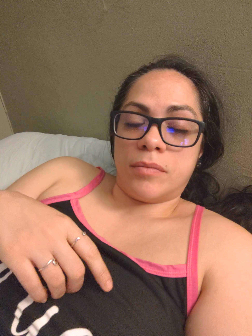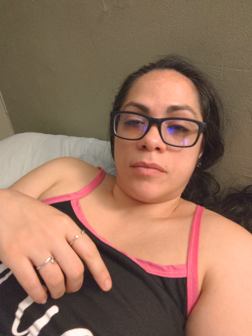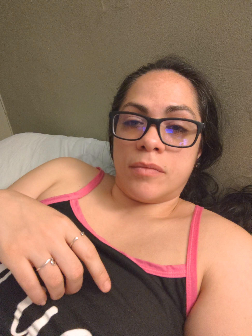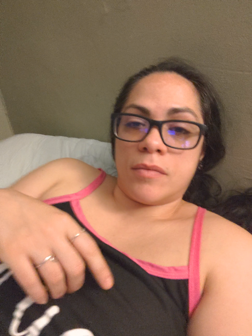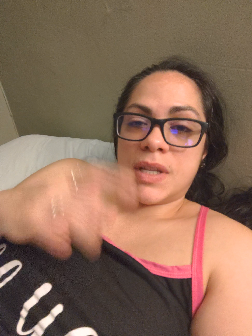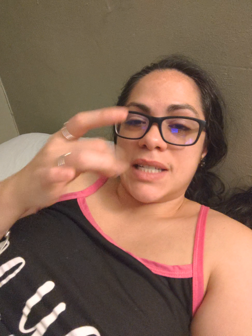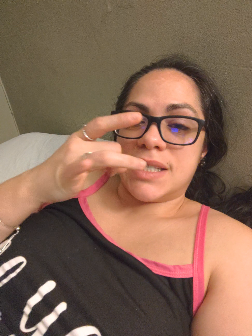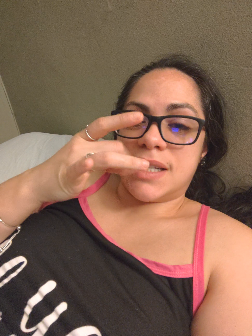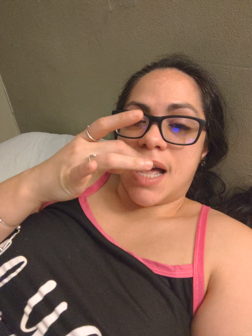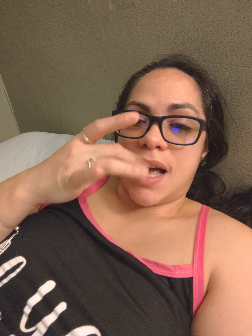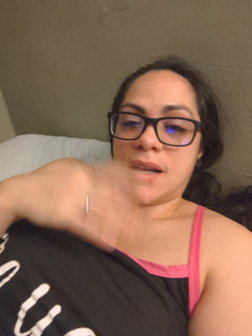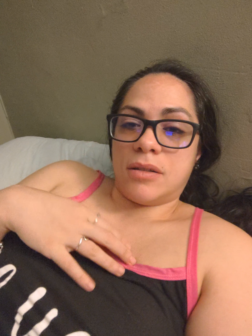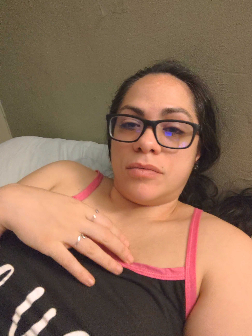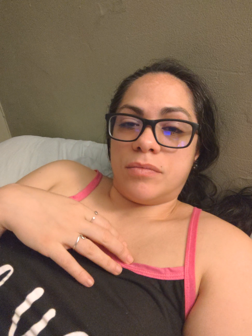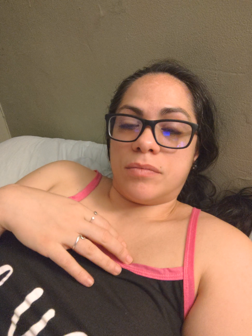snack